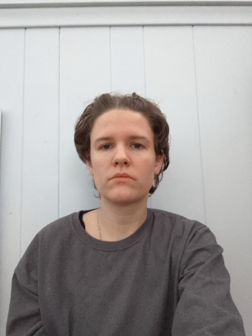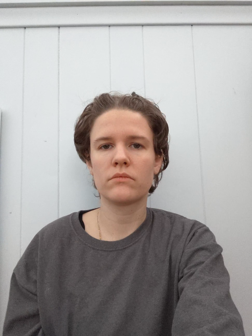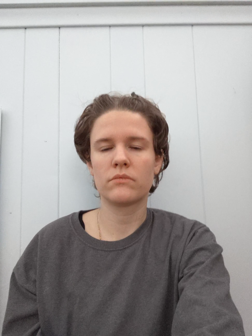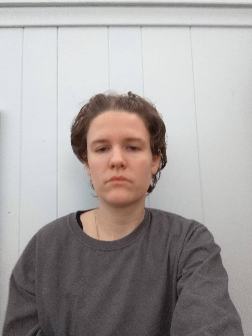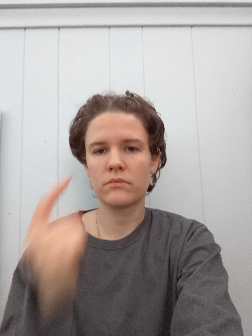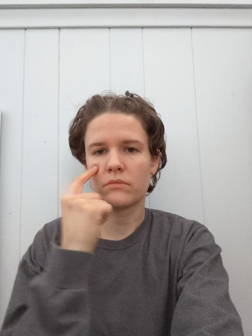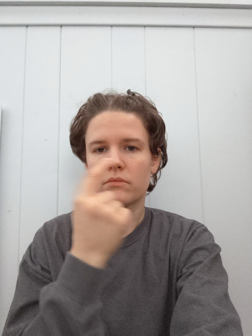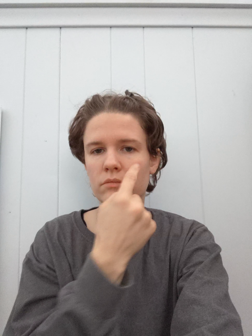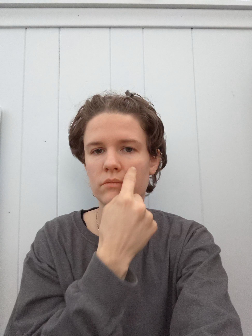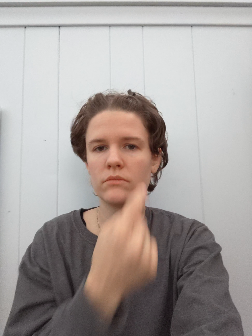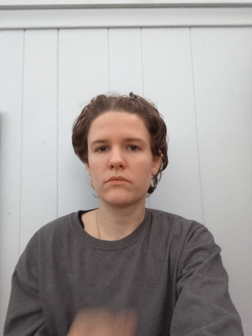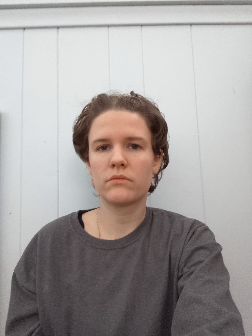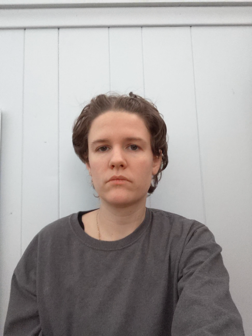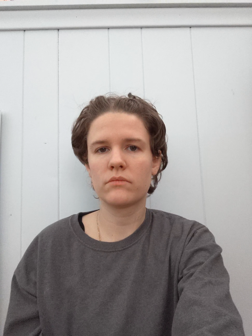eye